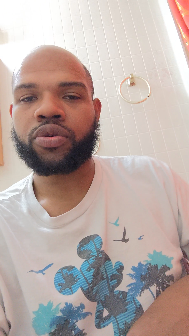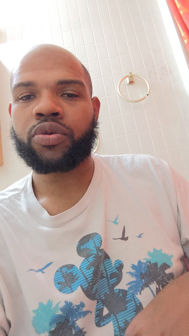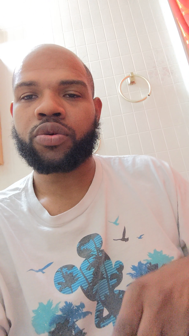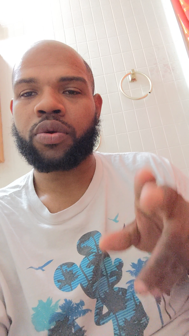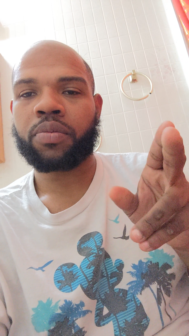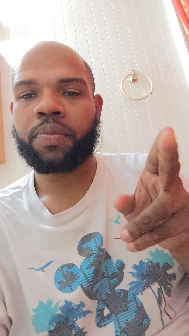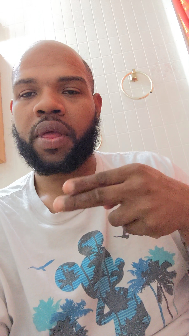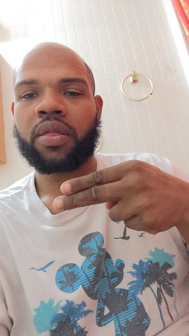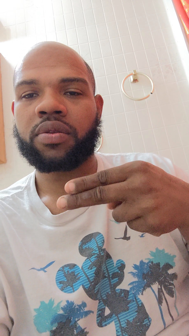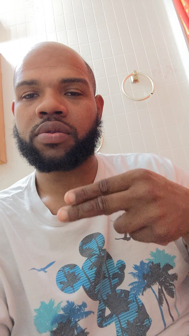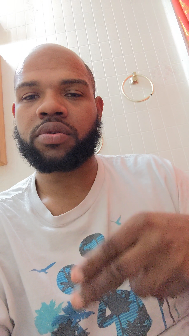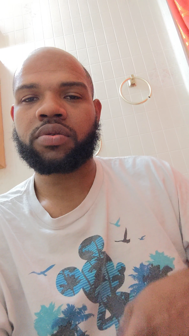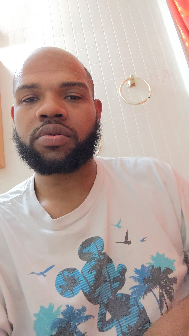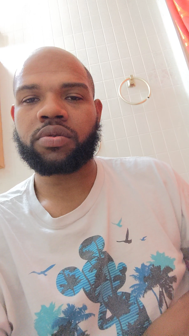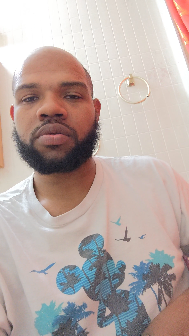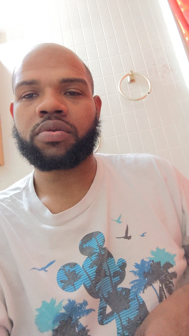belt